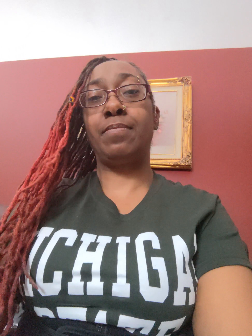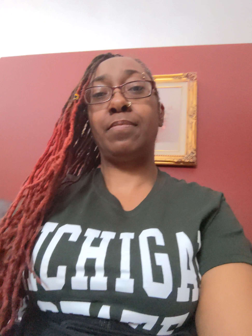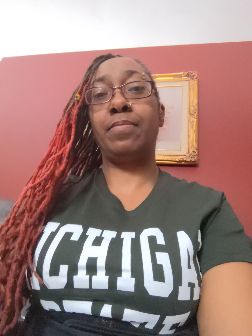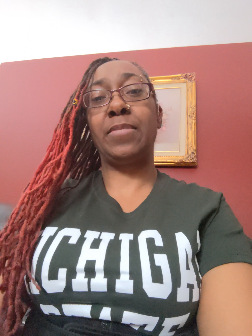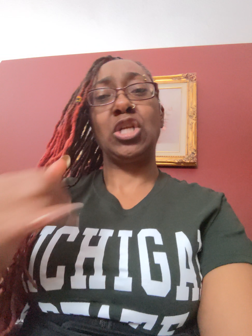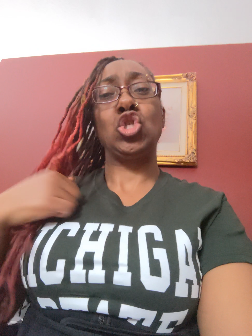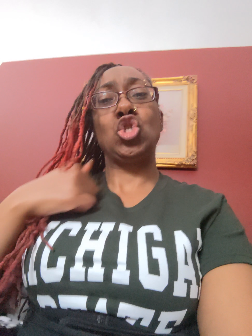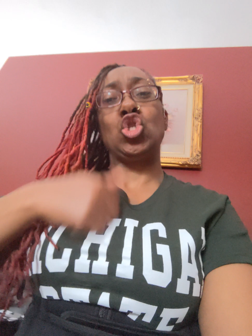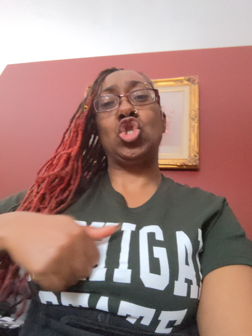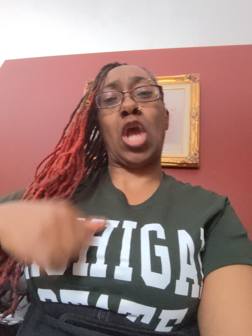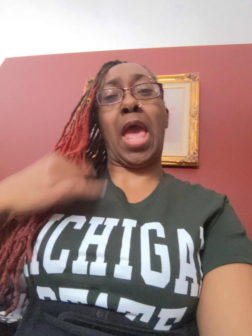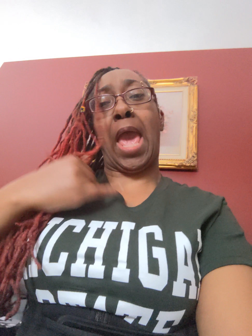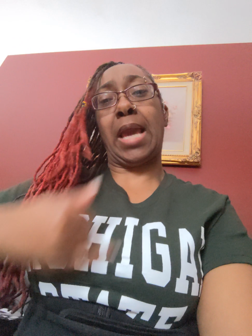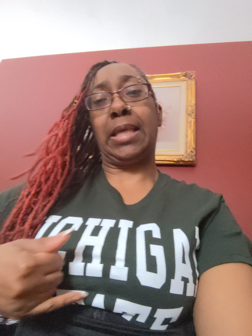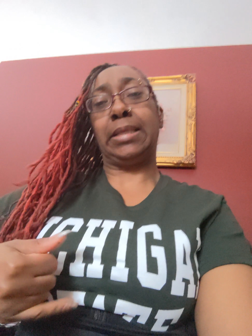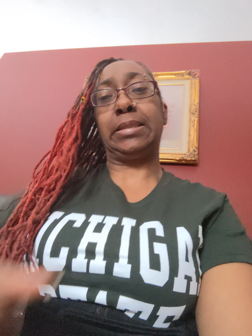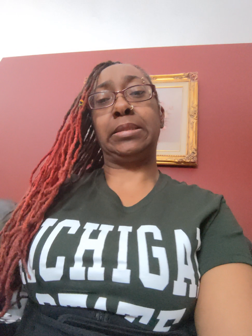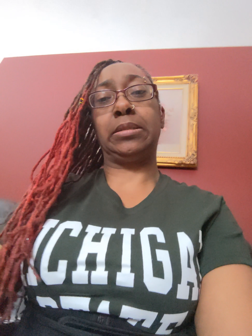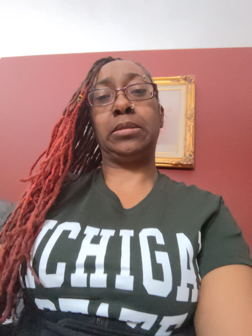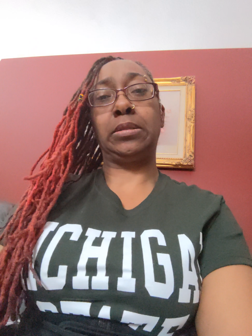jacket